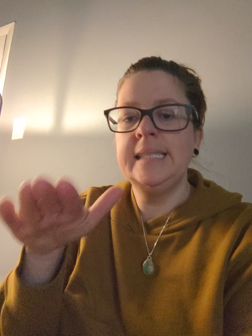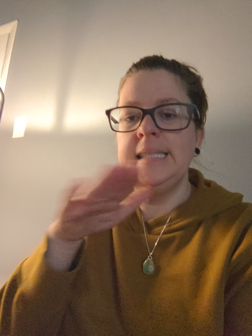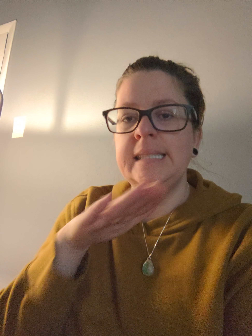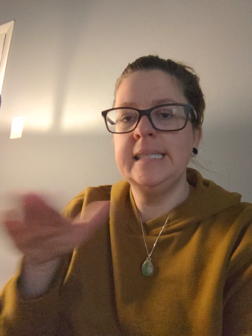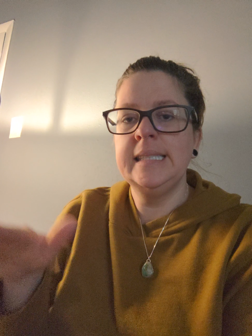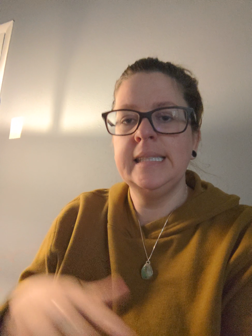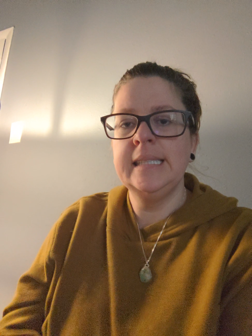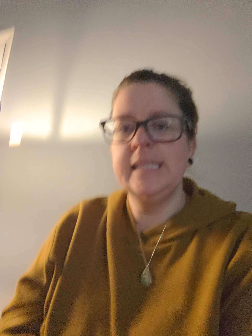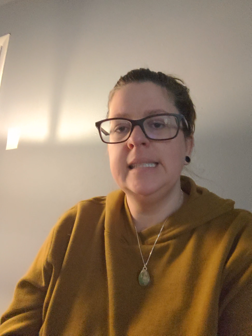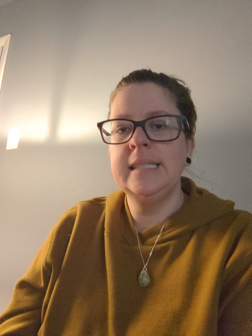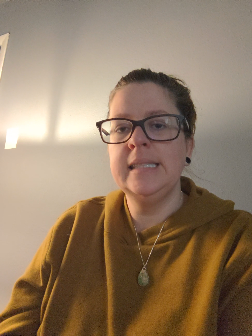clean